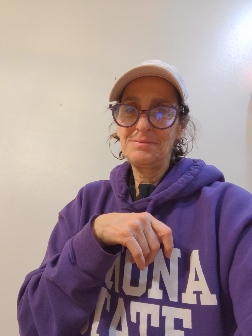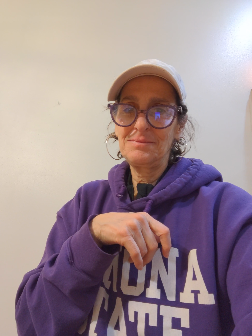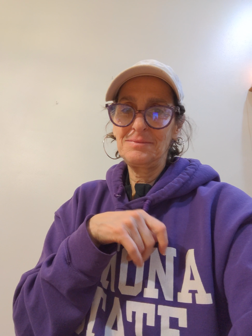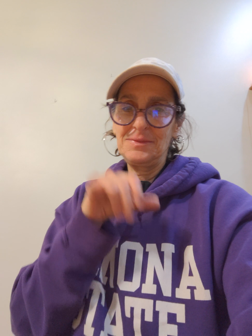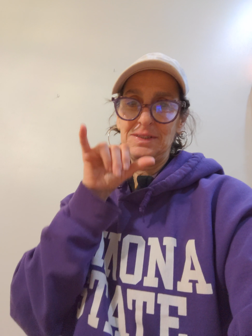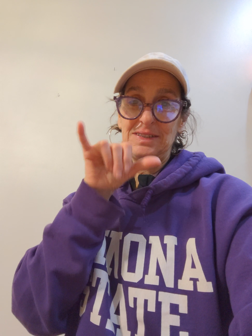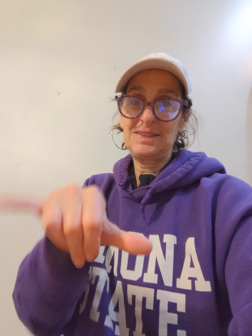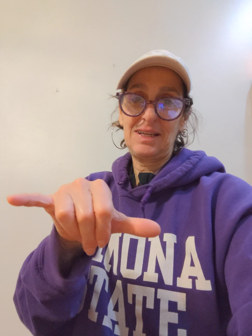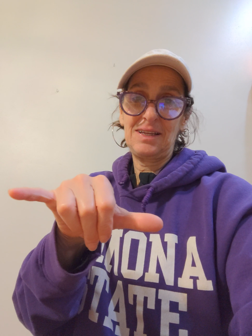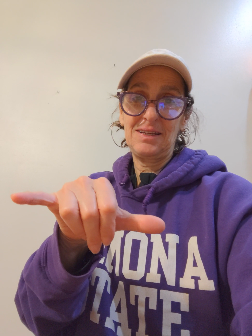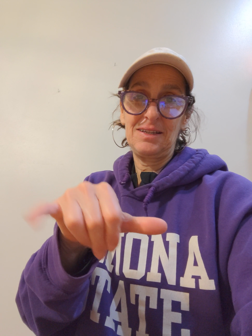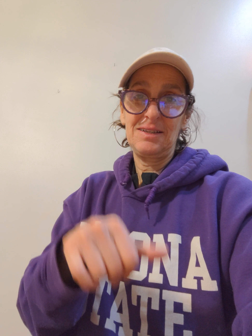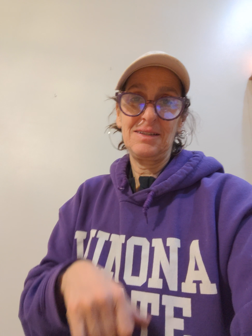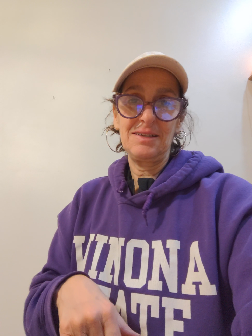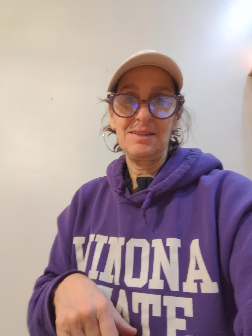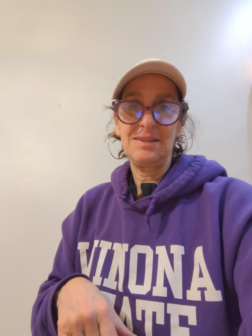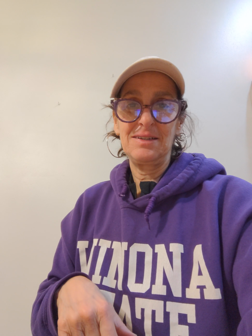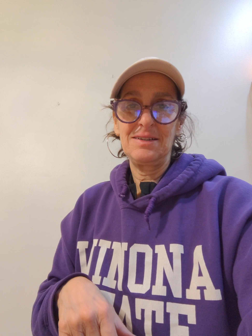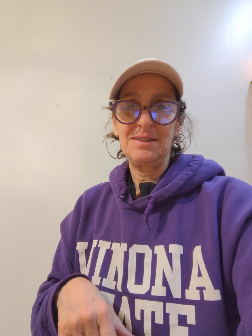stay